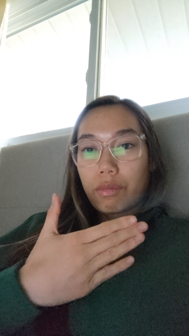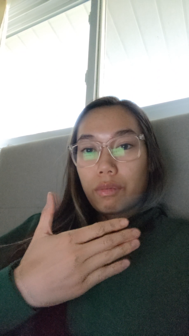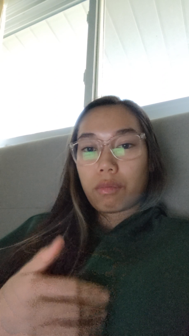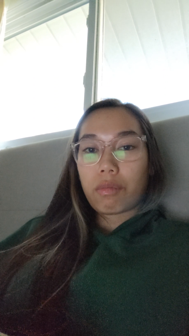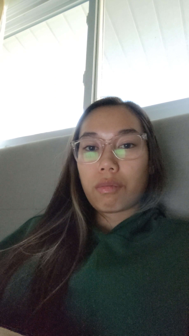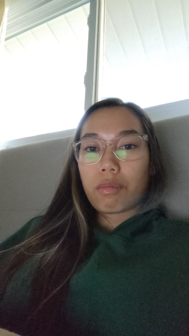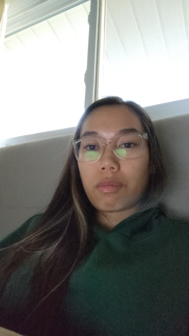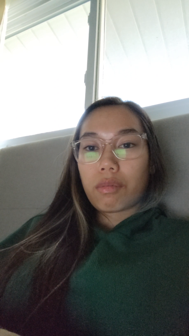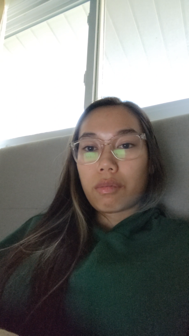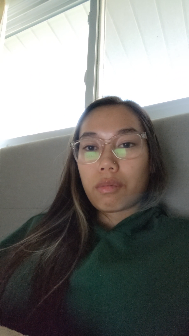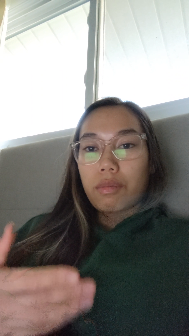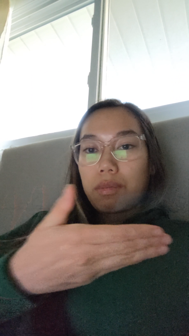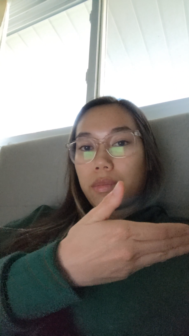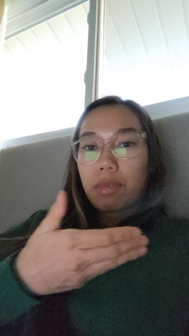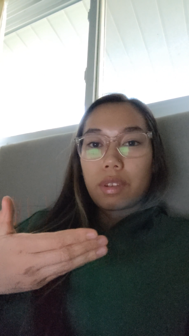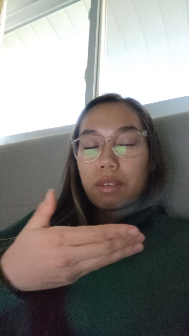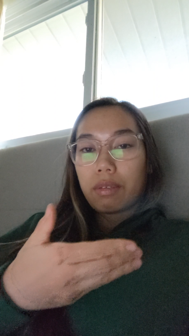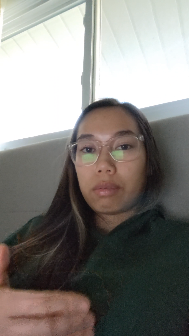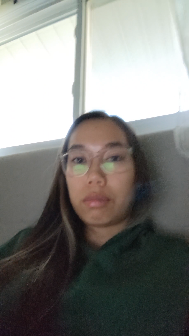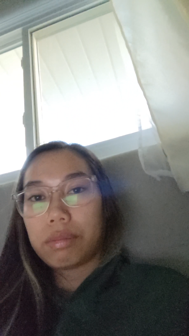baby